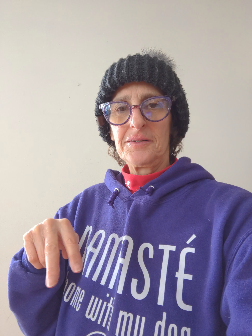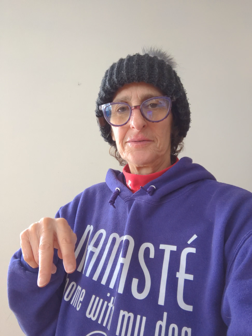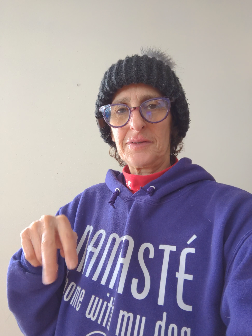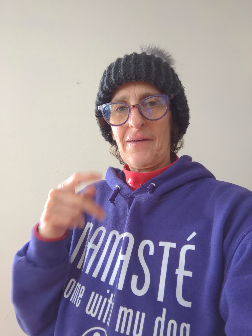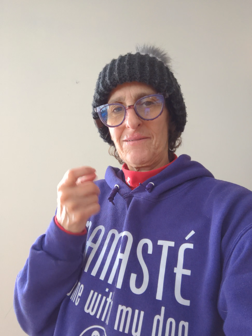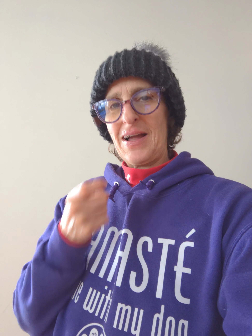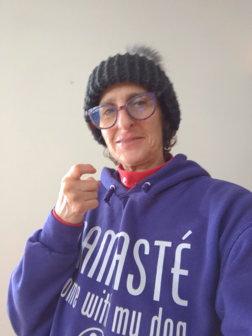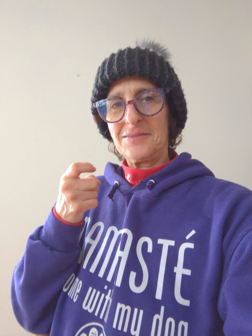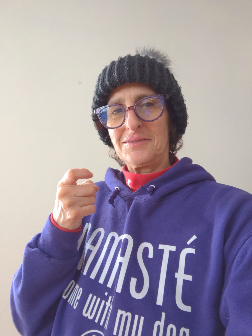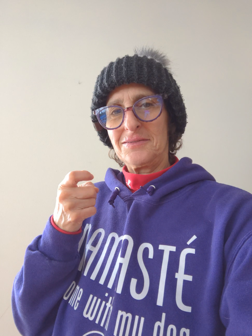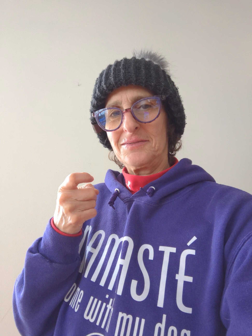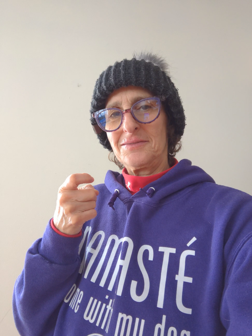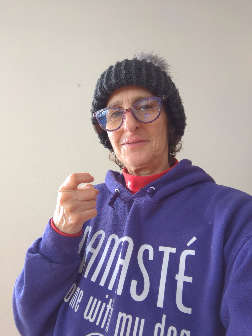fast